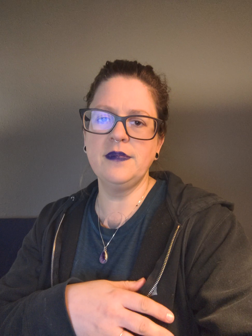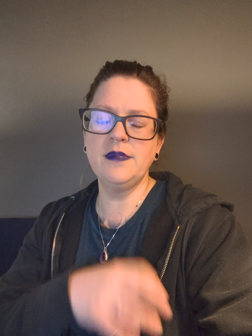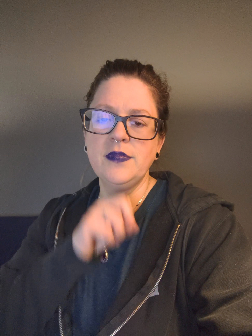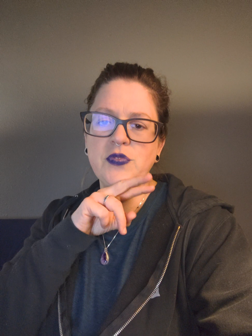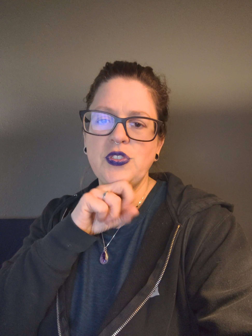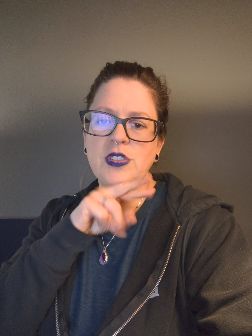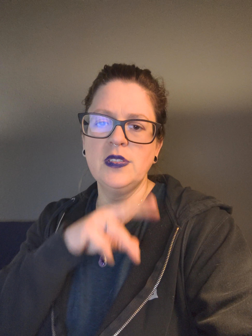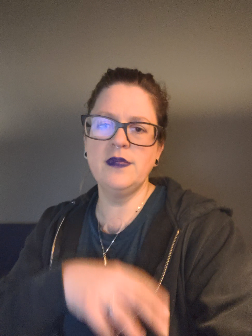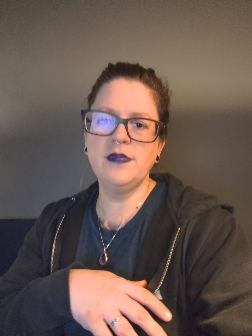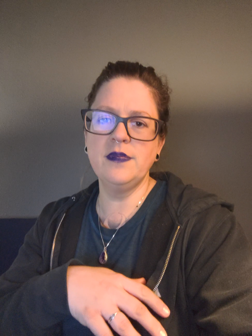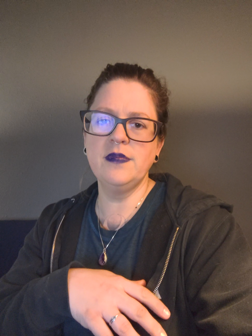frog